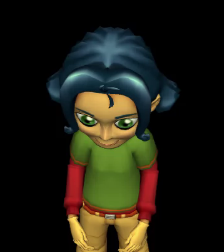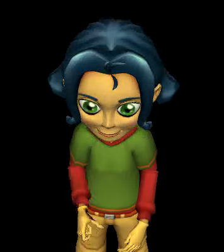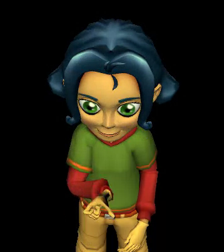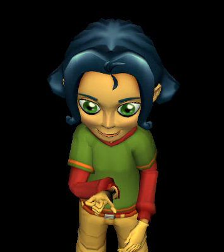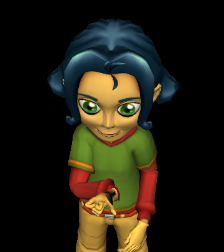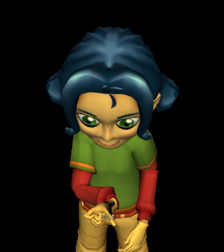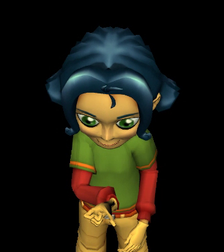كلمة